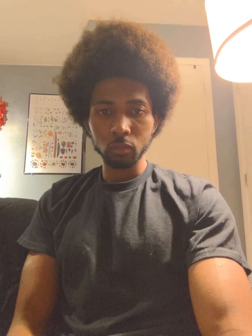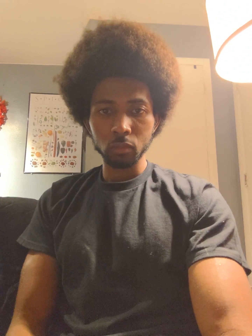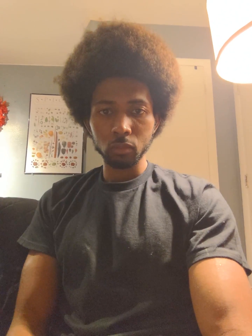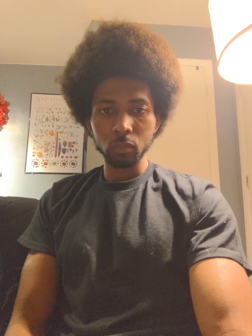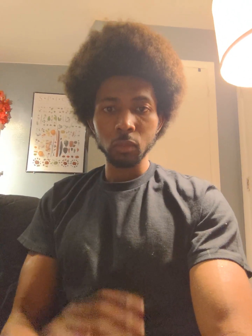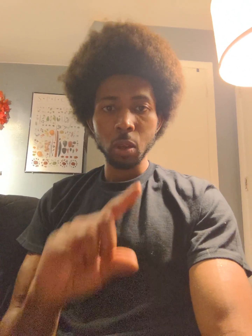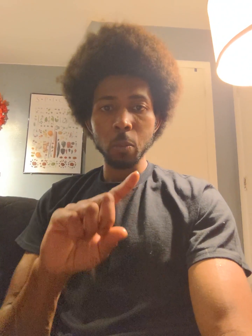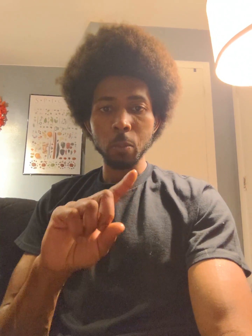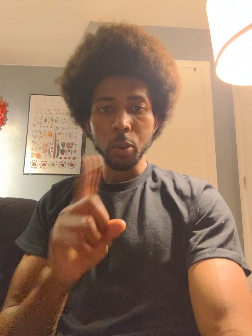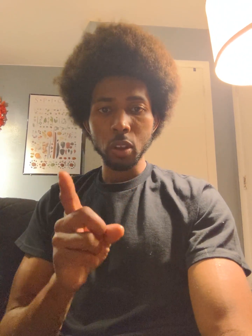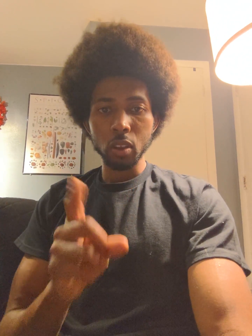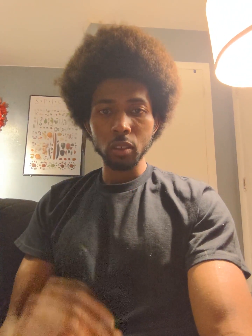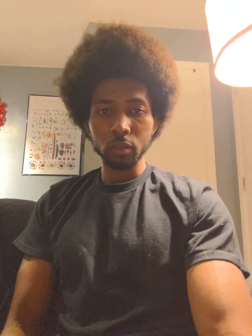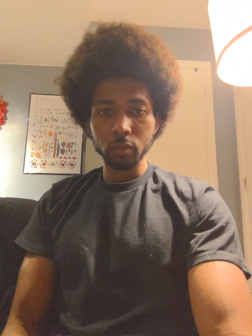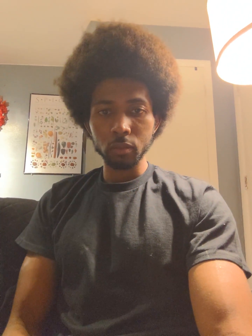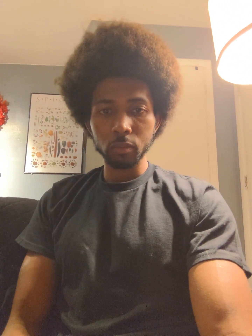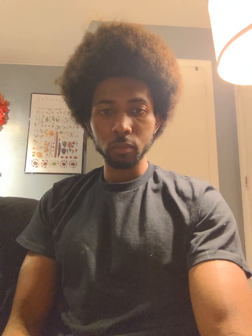but